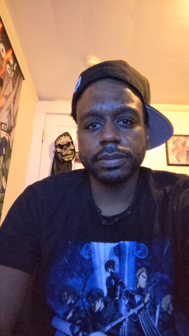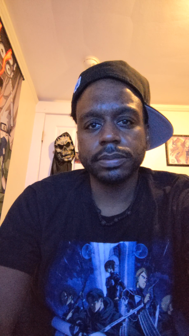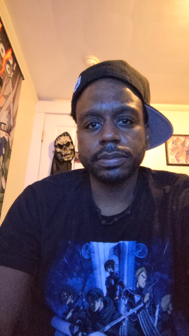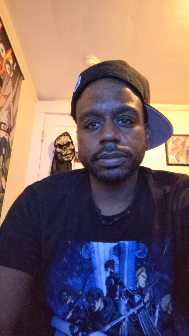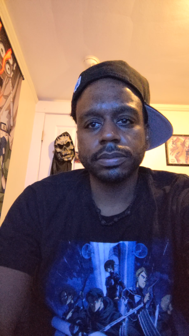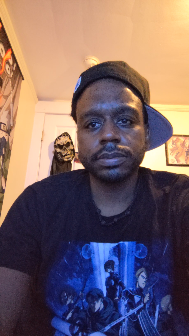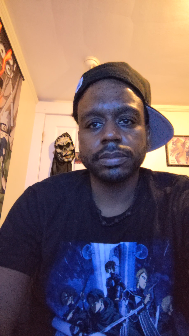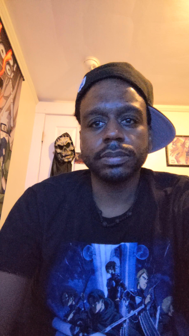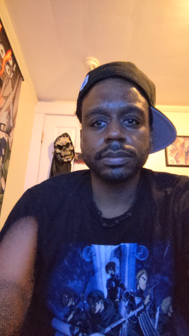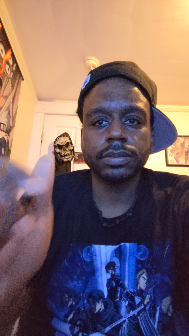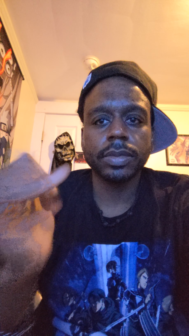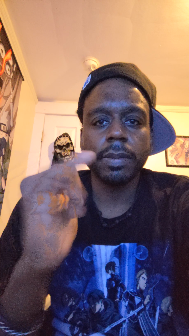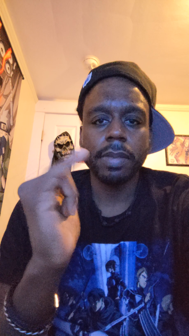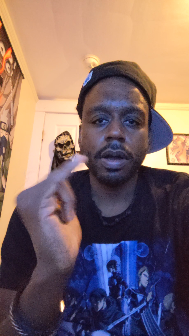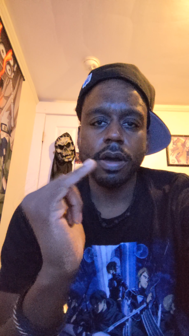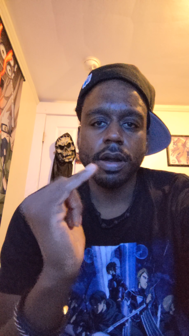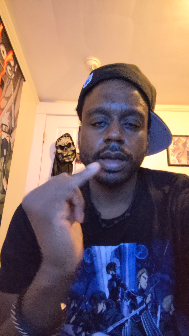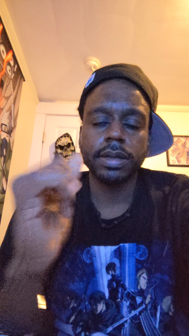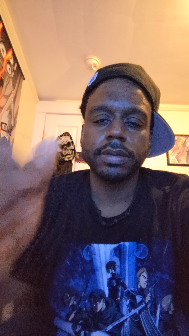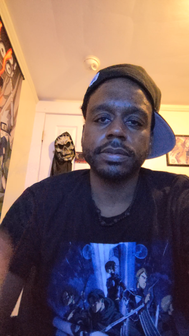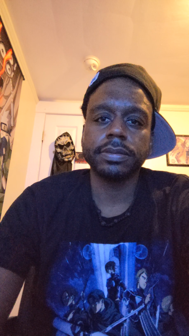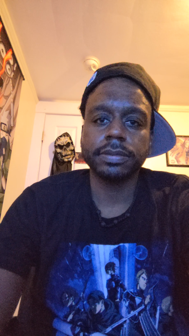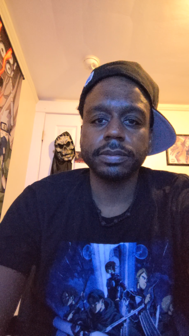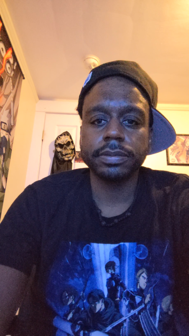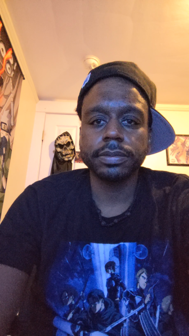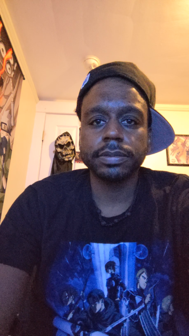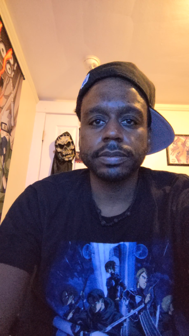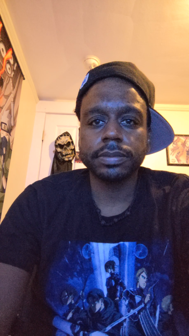party